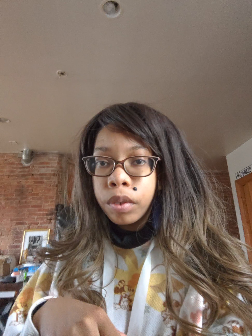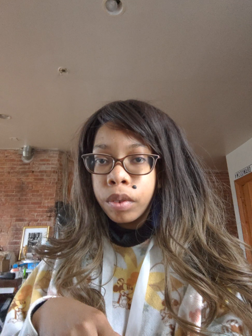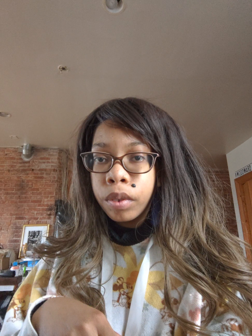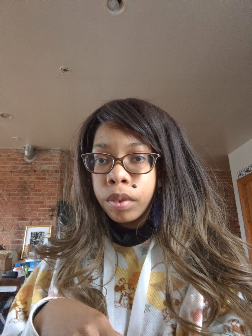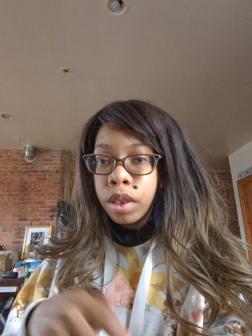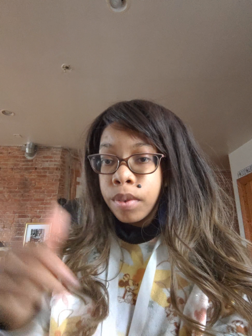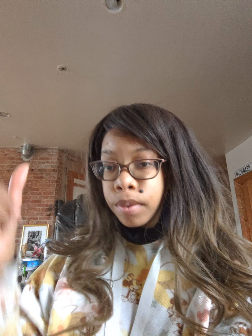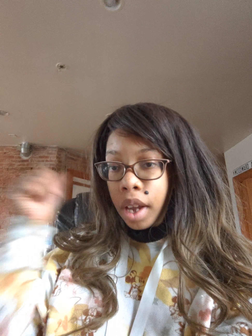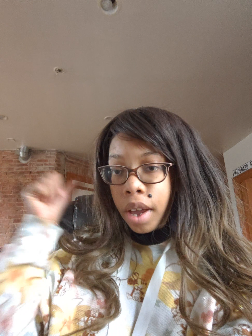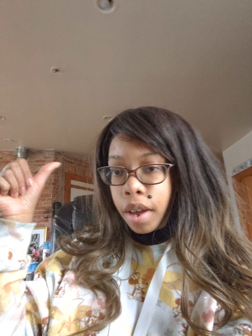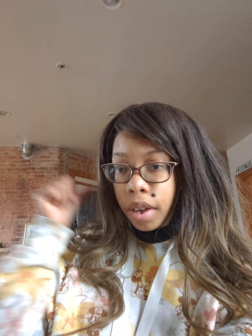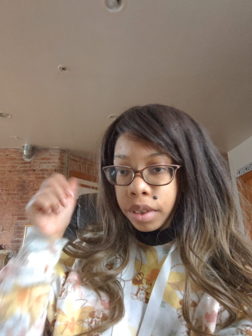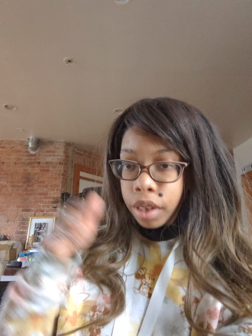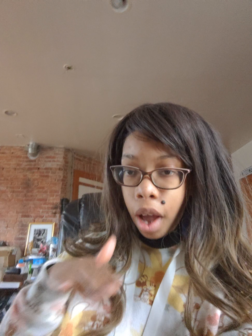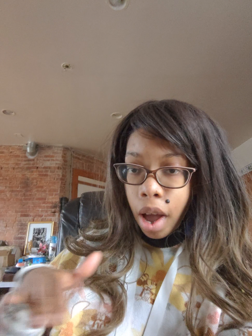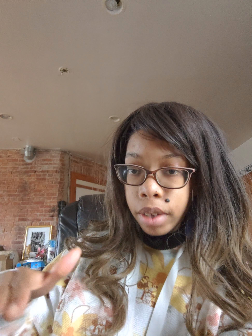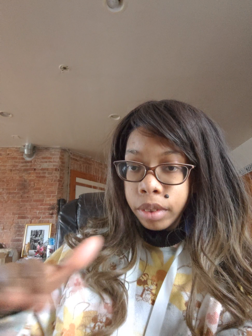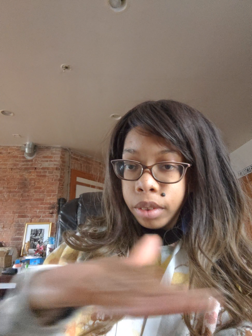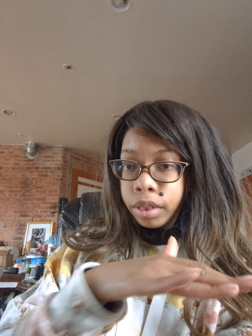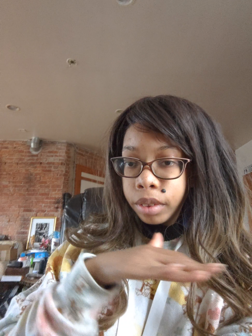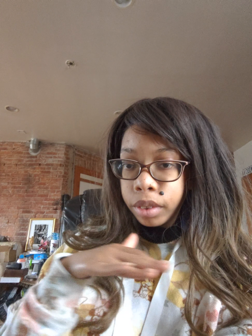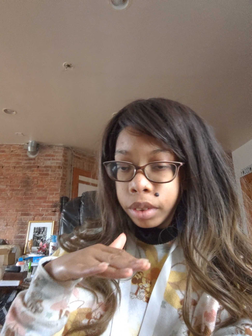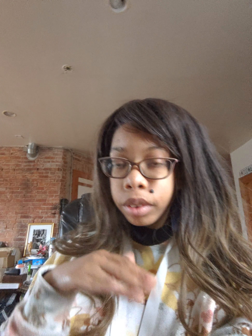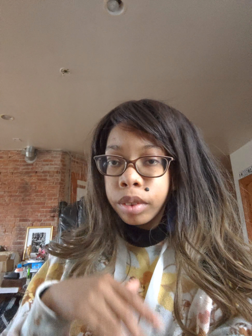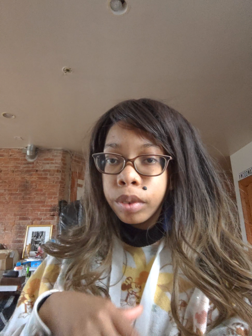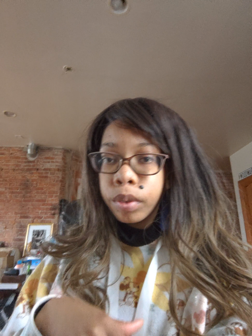backyard